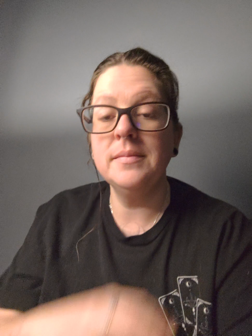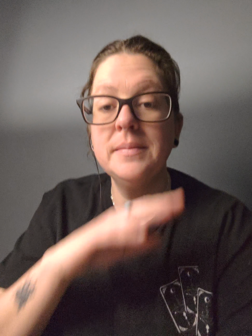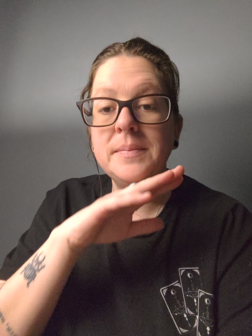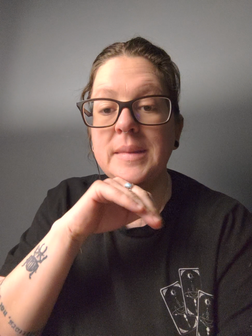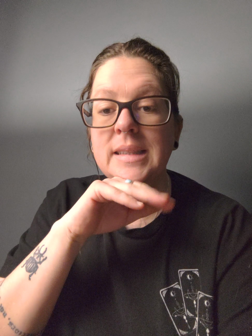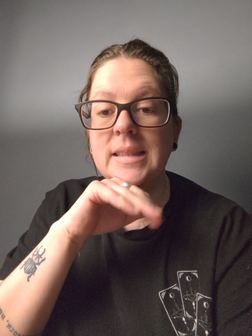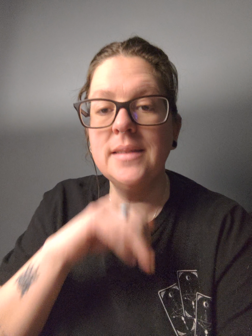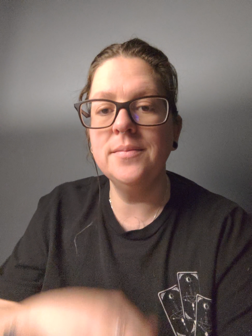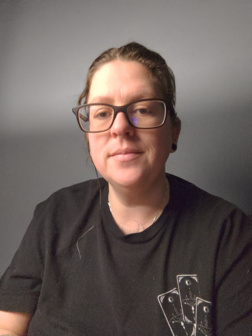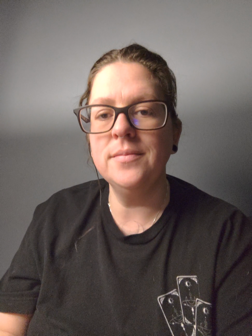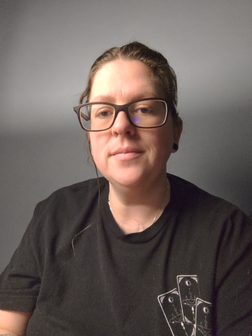pig